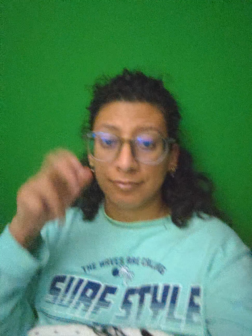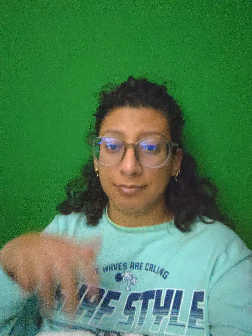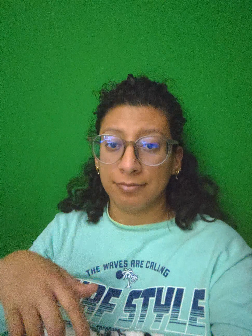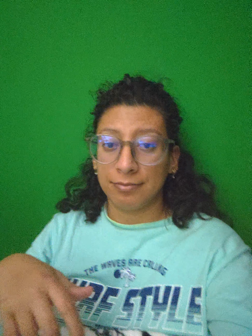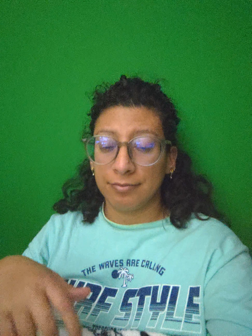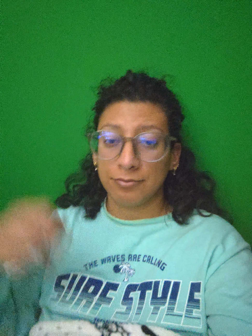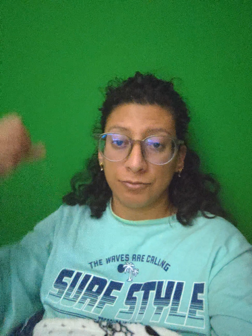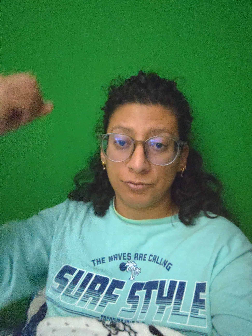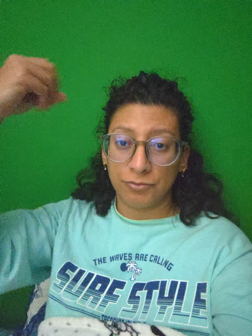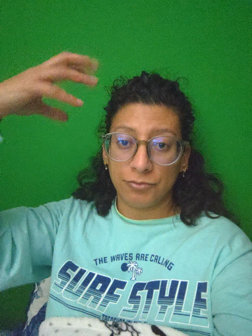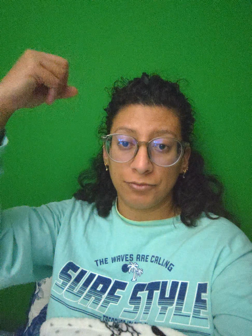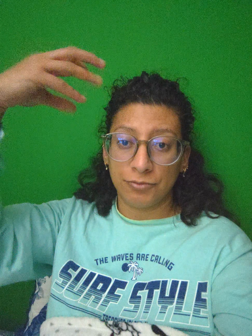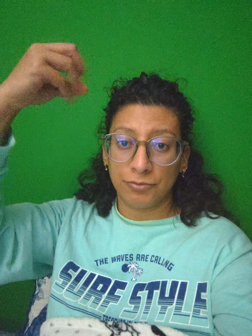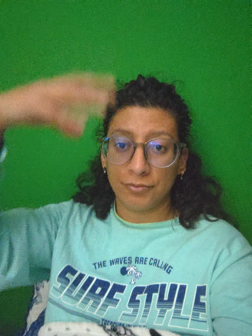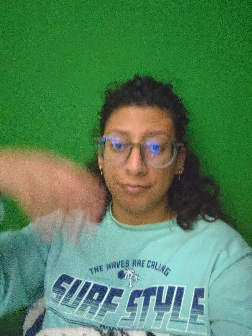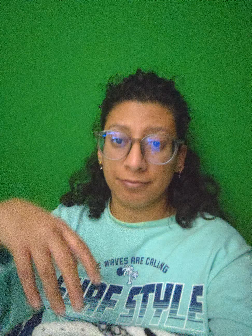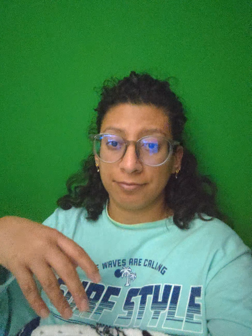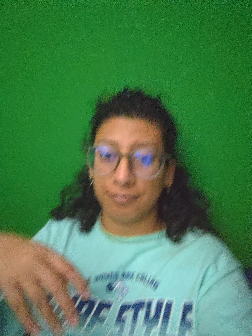shower